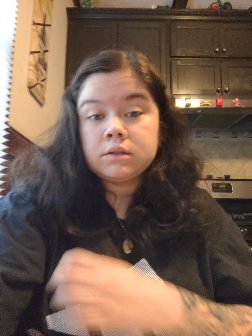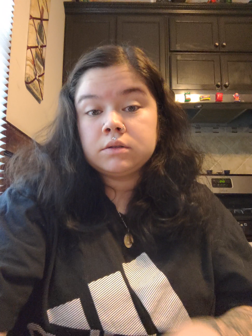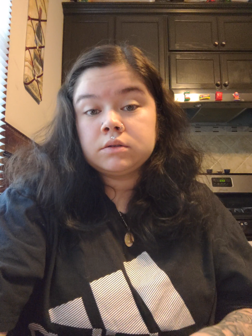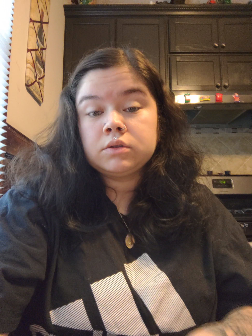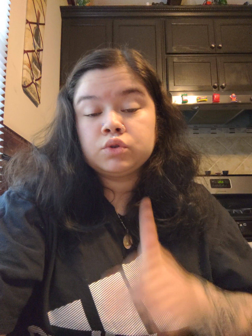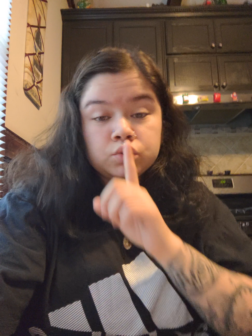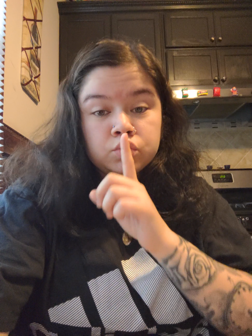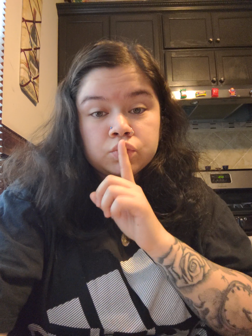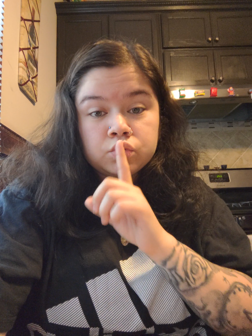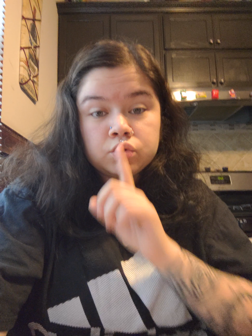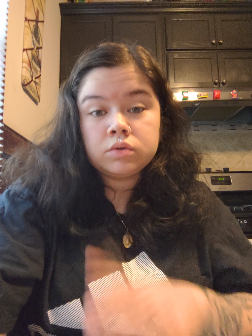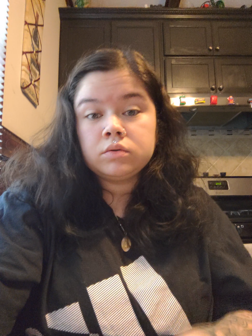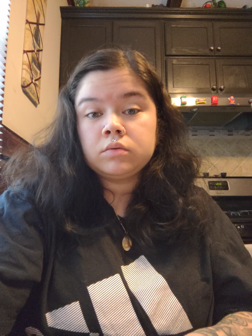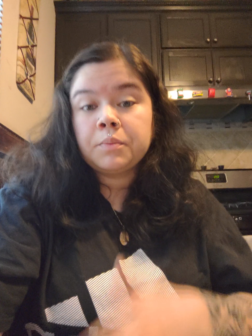shhh